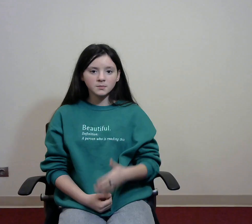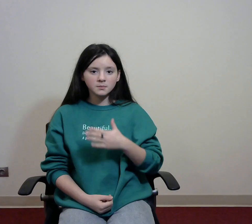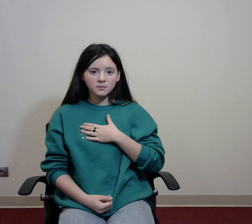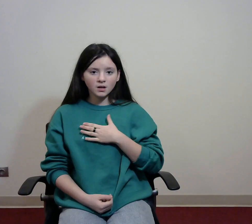mənim